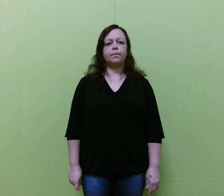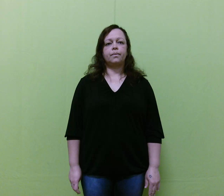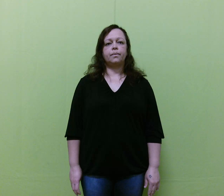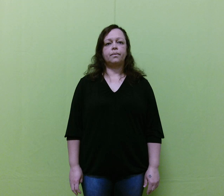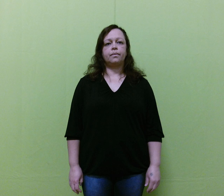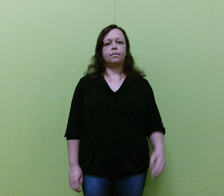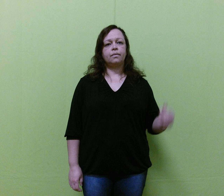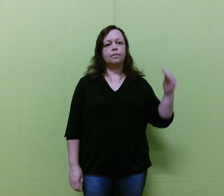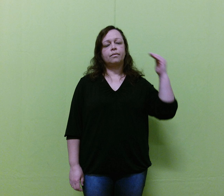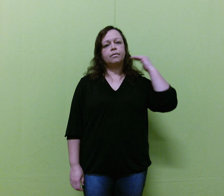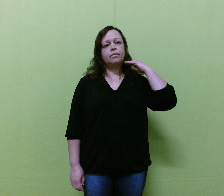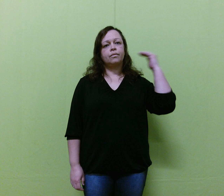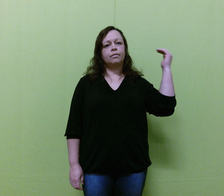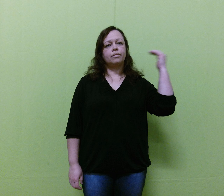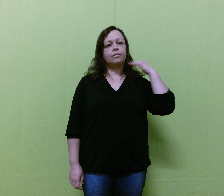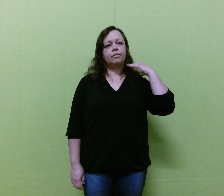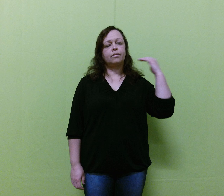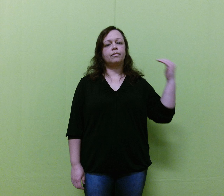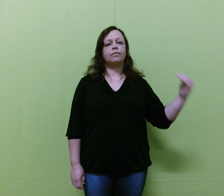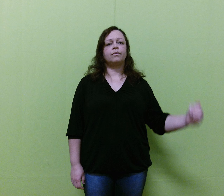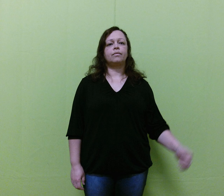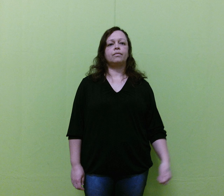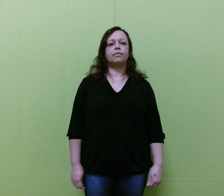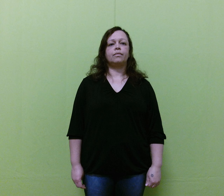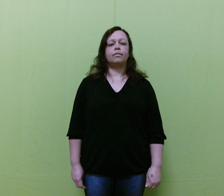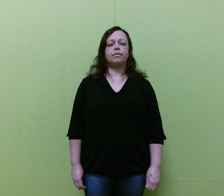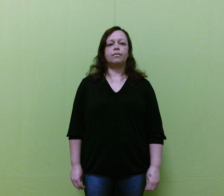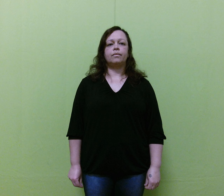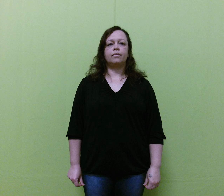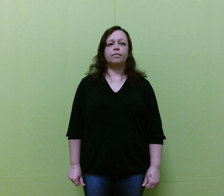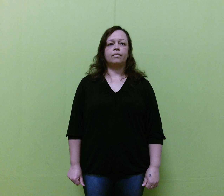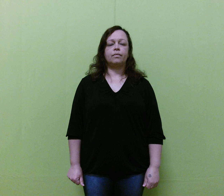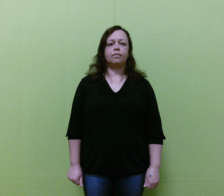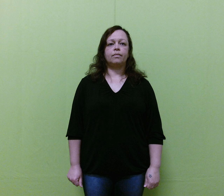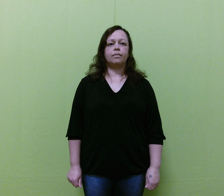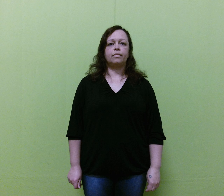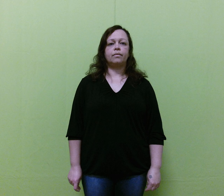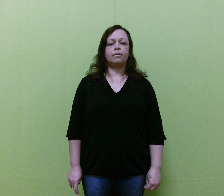banco